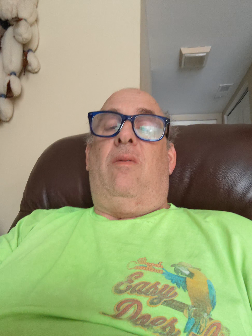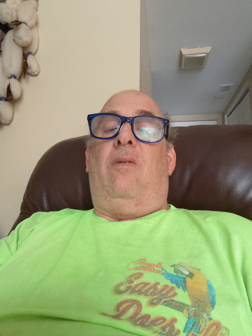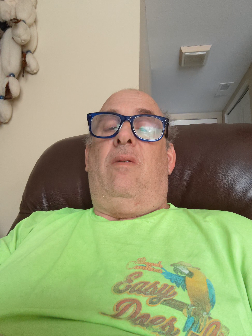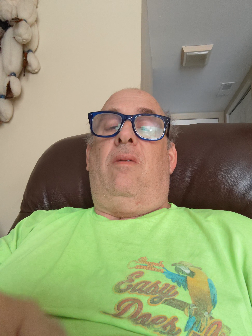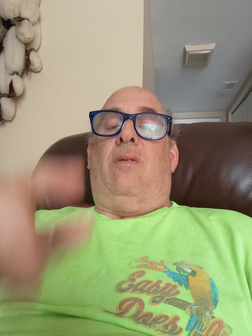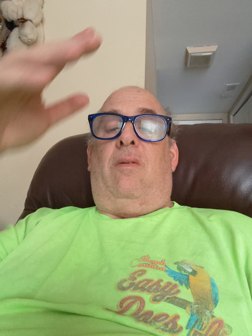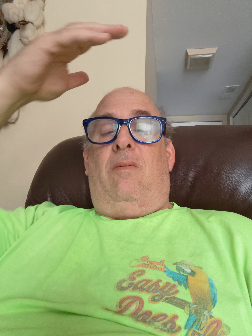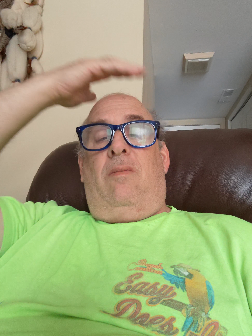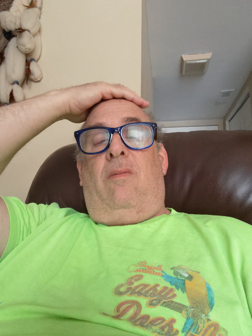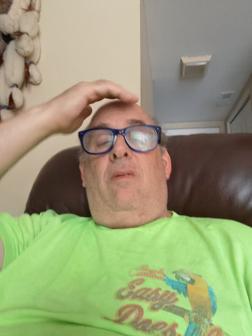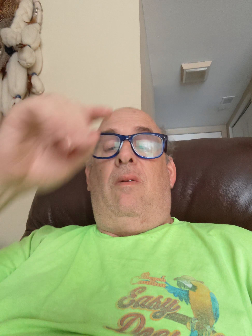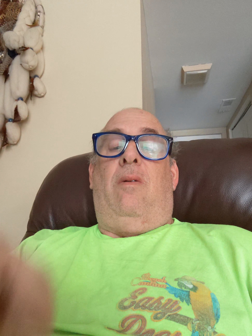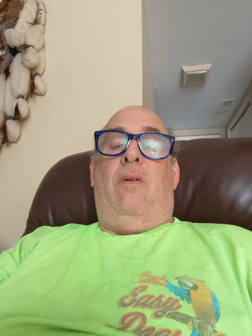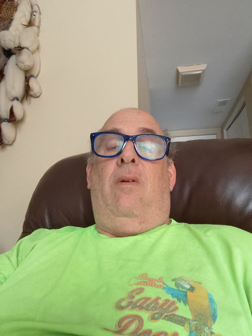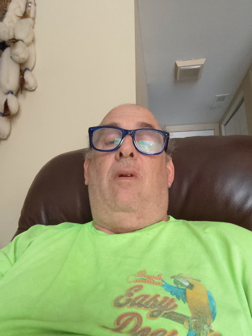hat